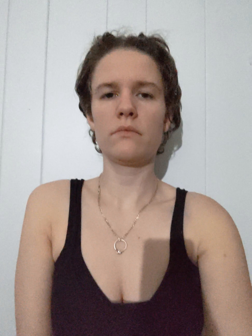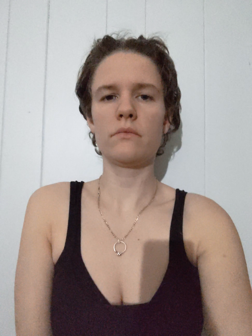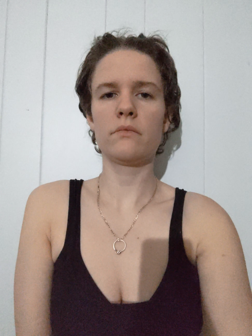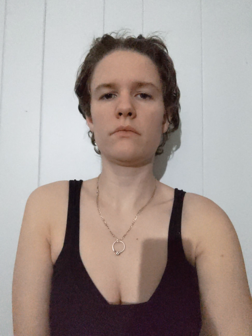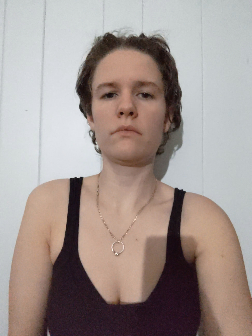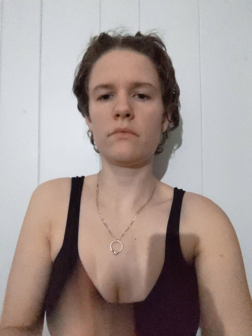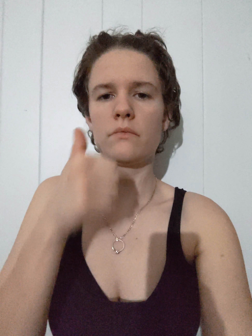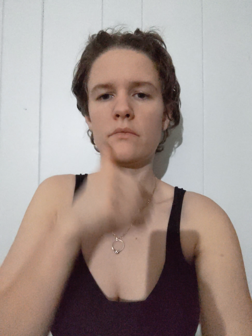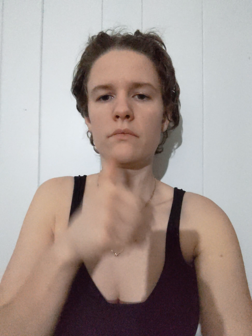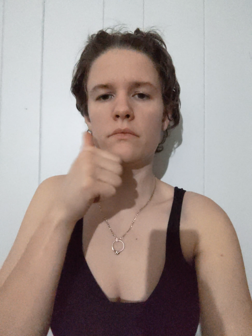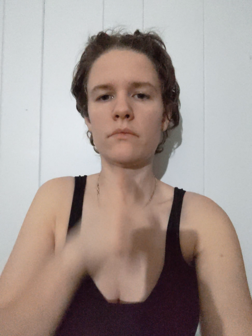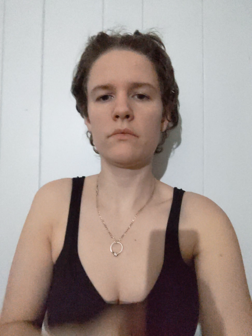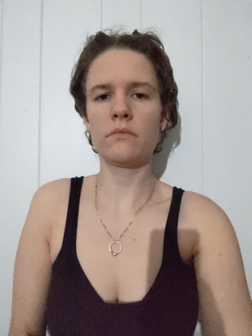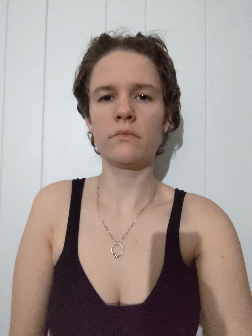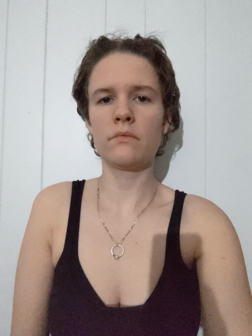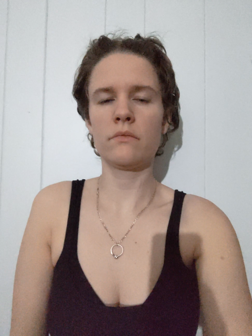girl